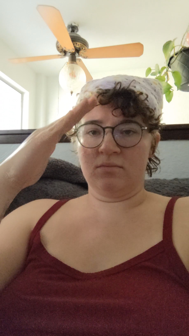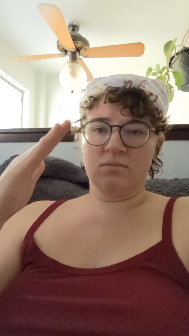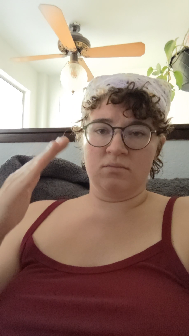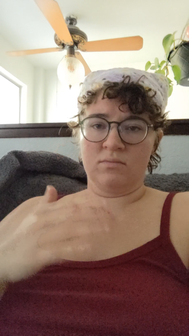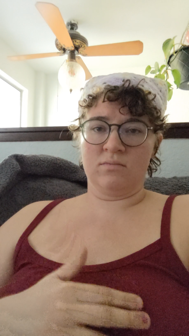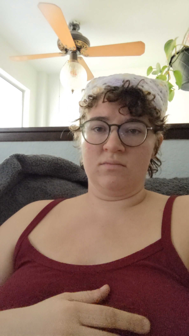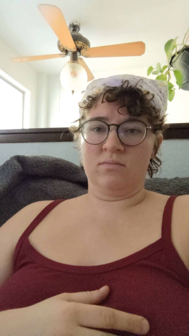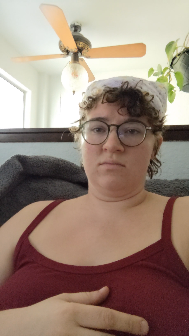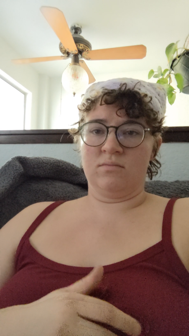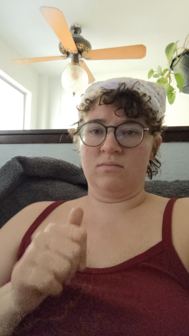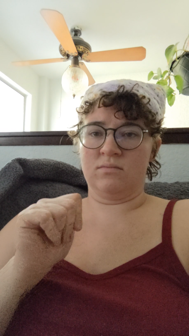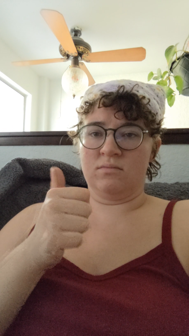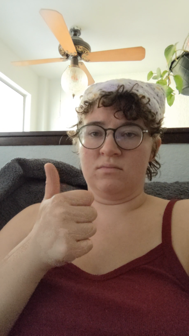how